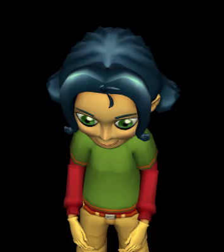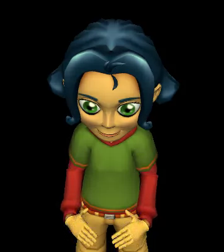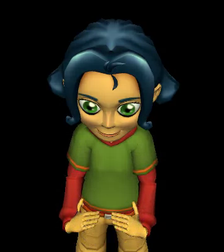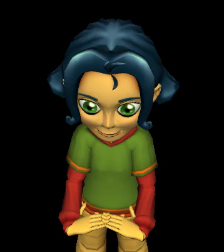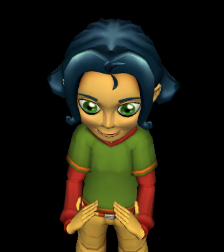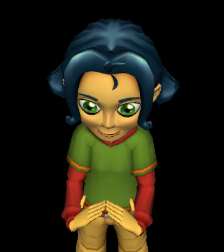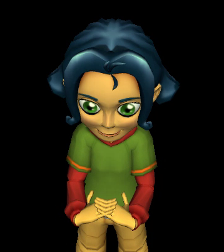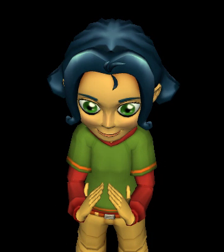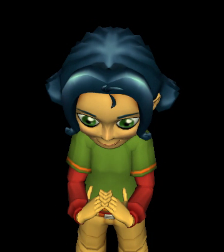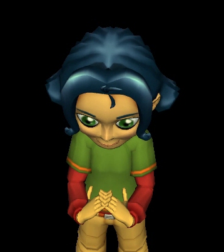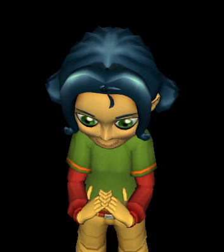جبل